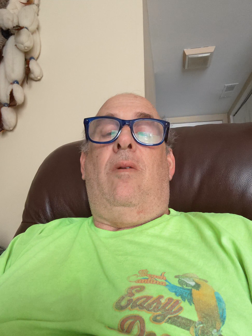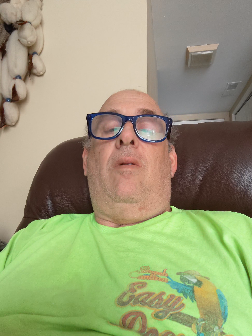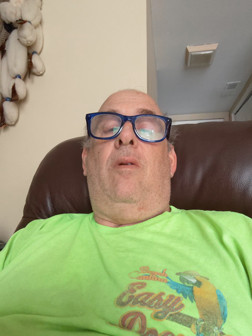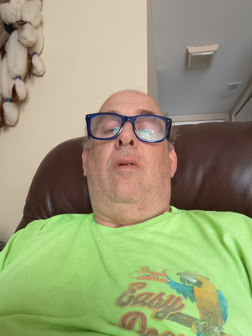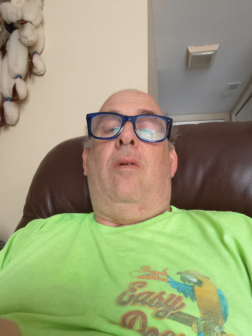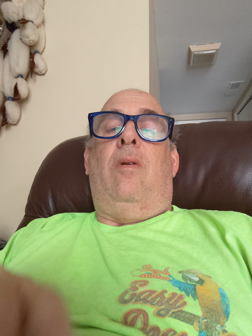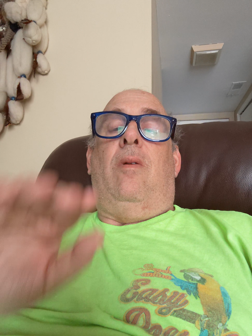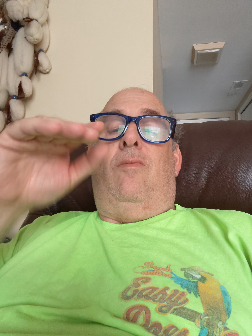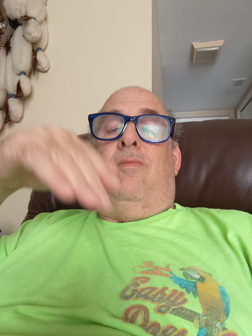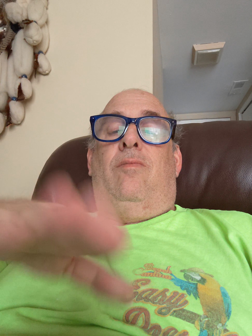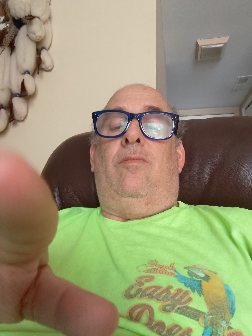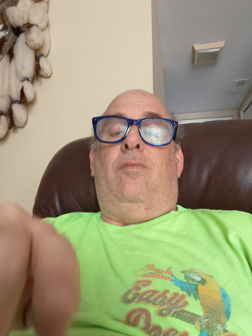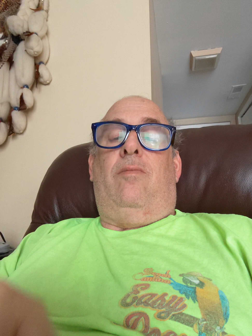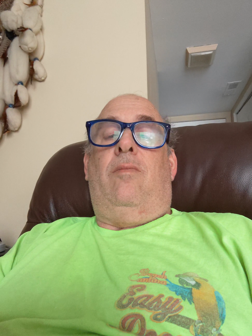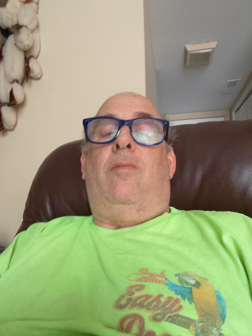into